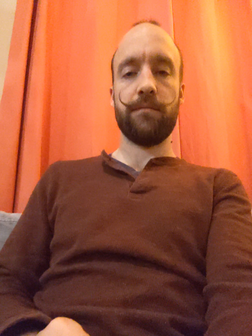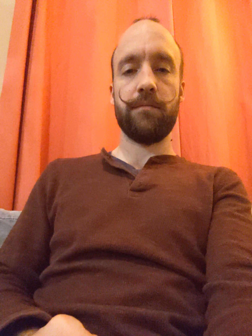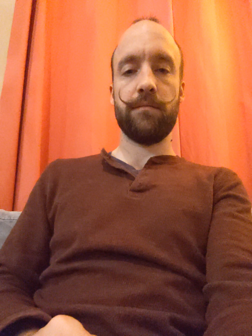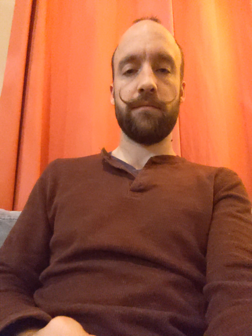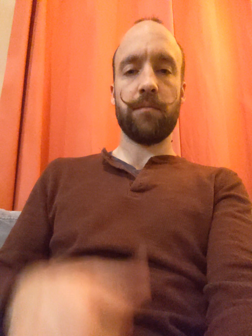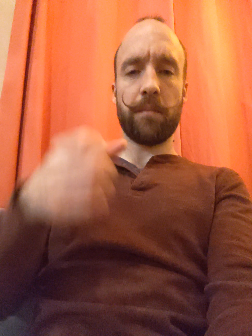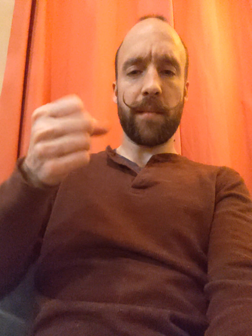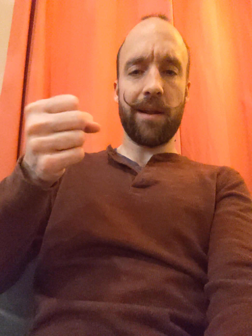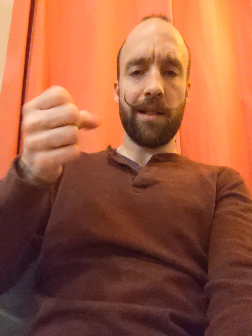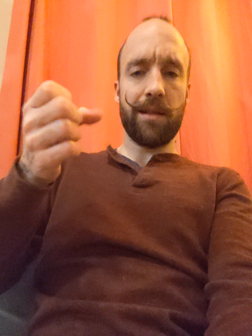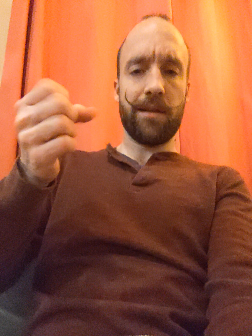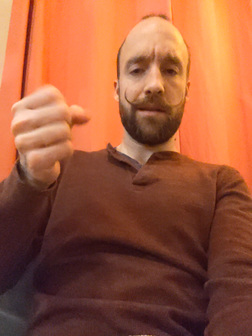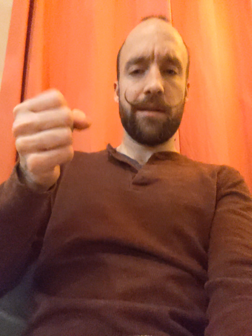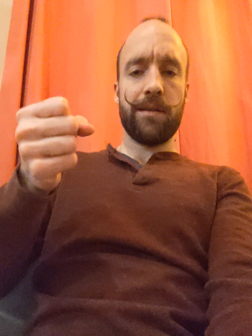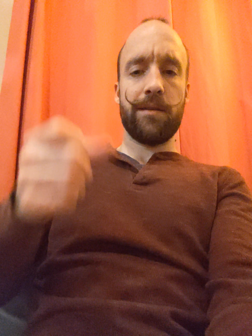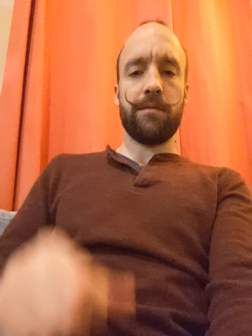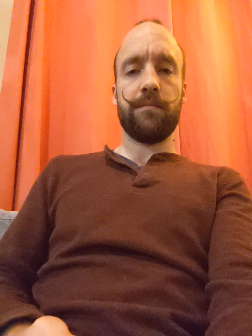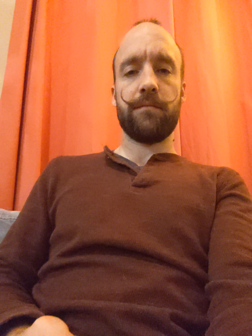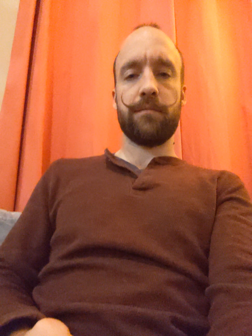milk